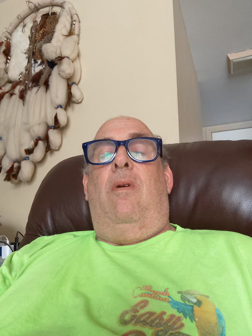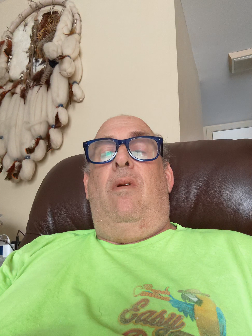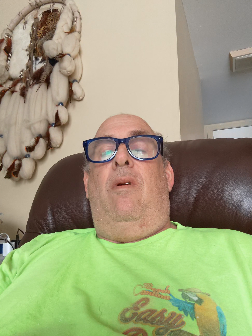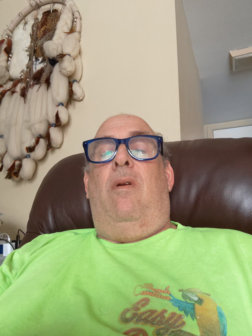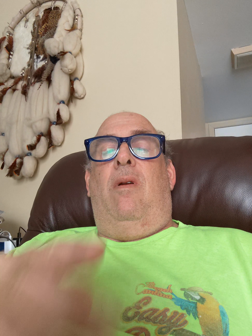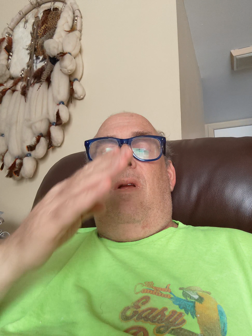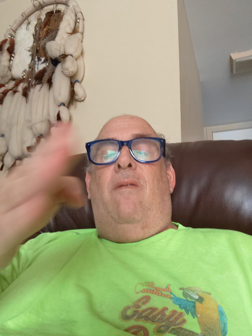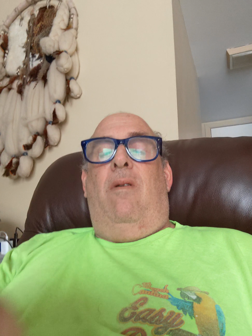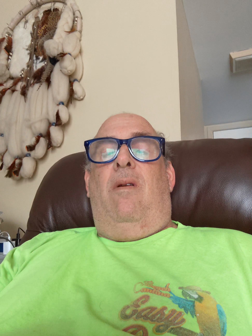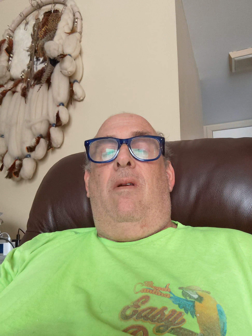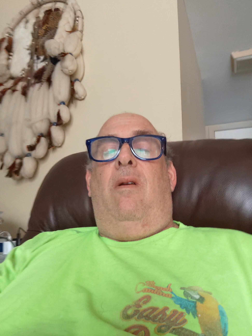after